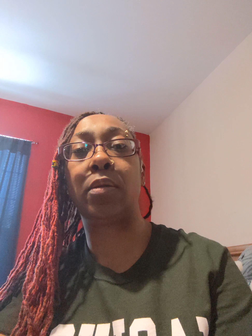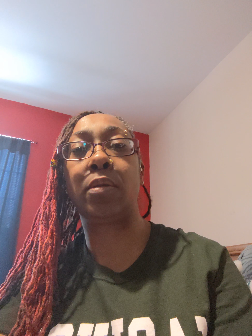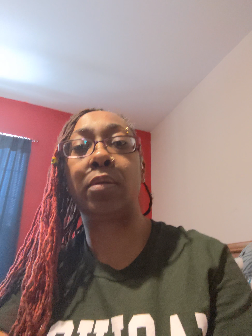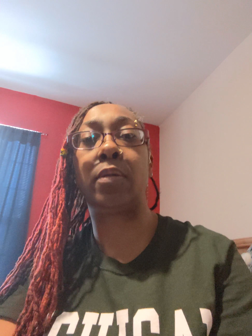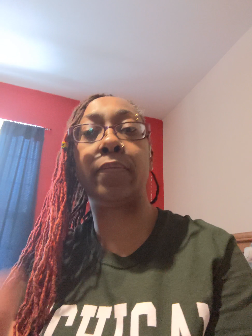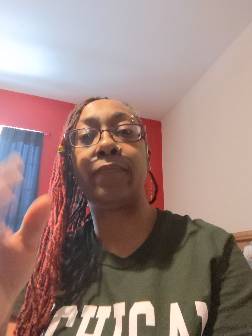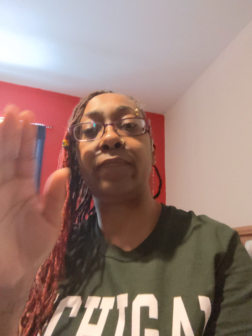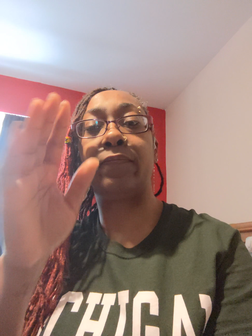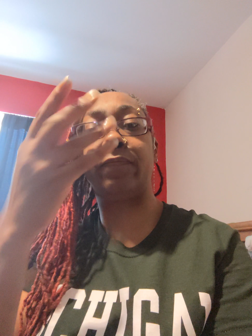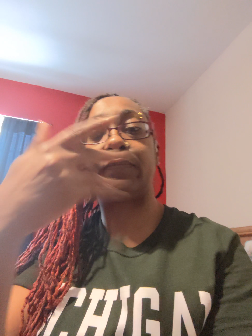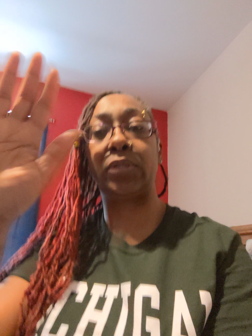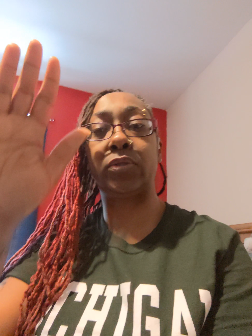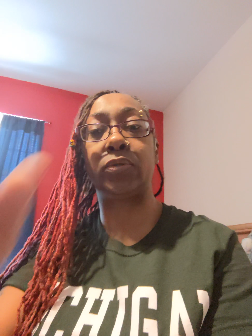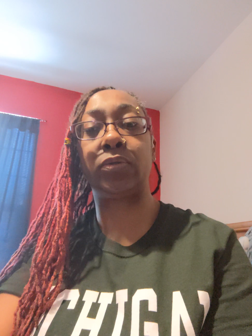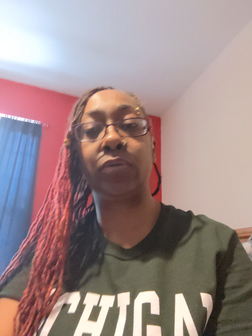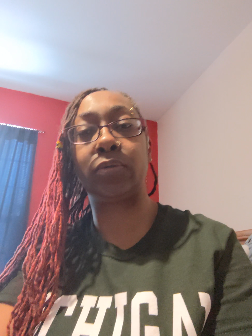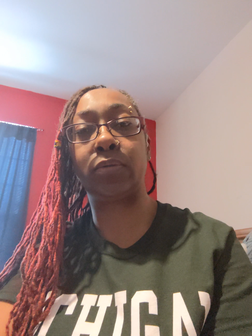finish